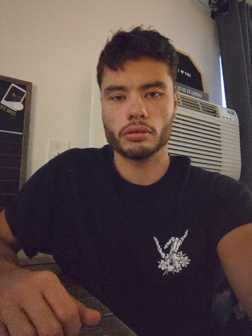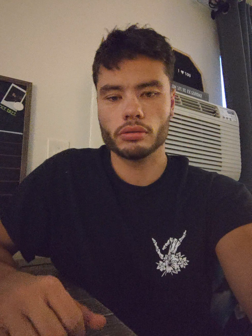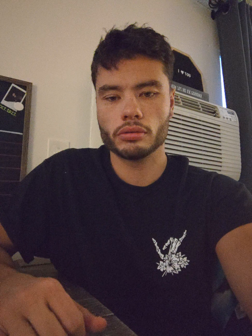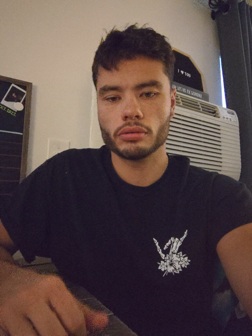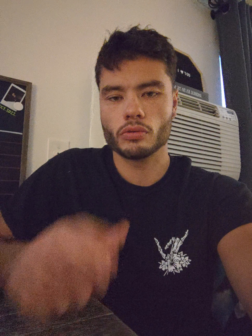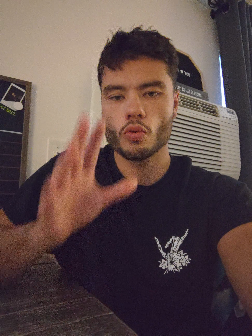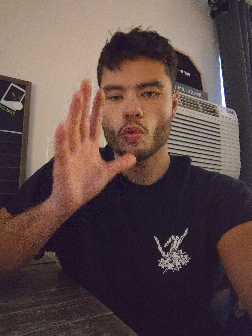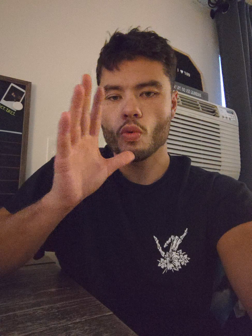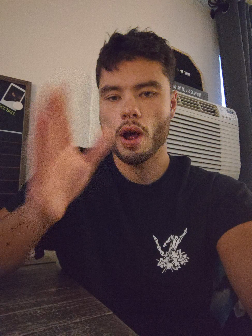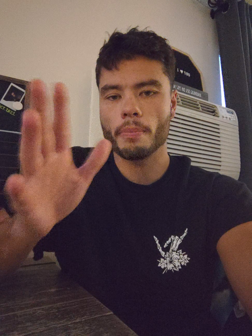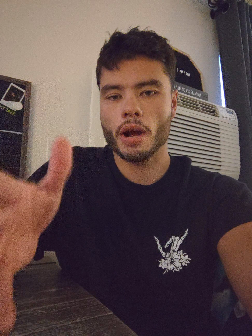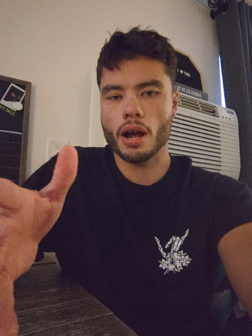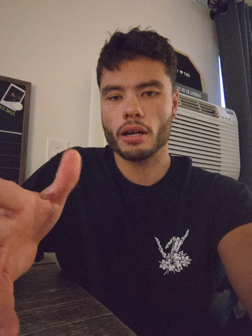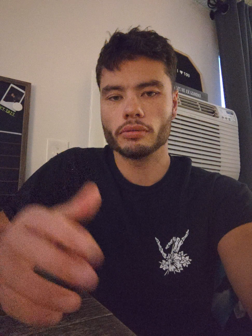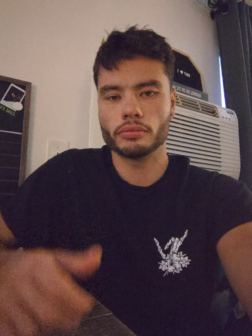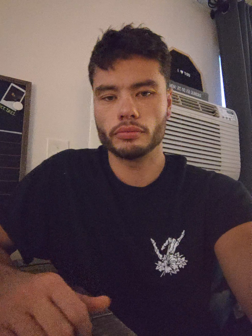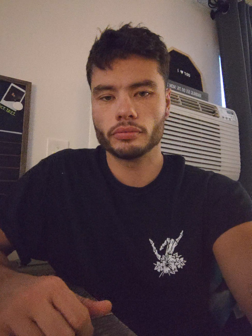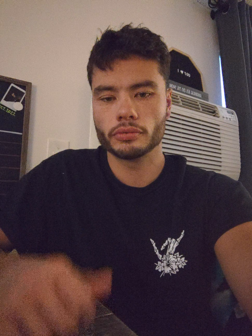grandma